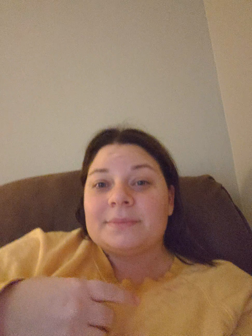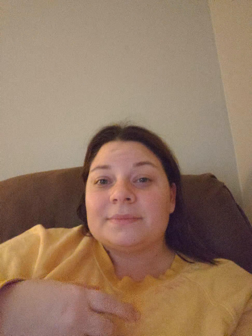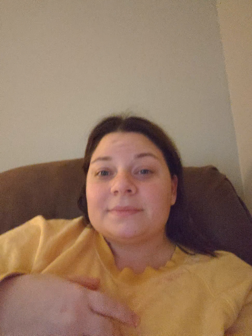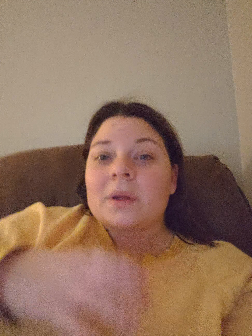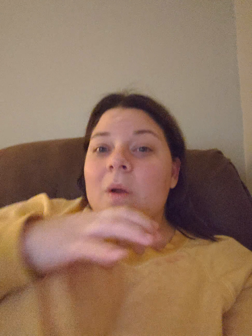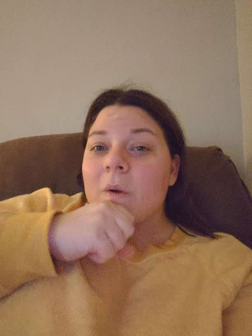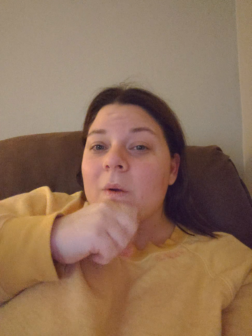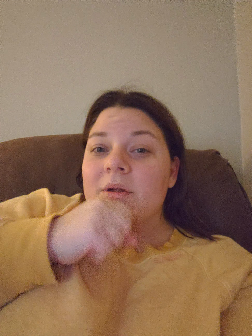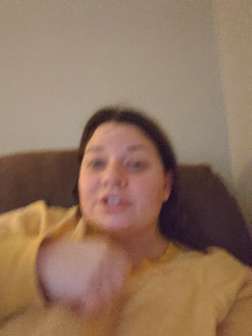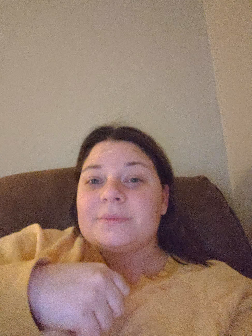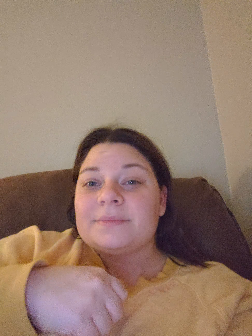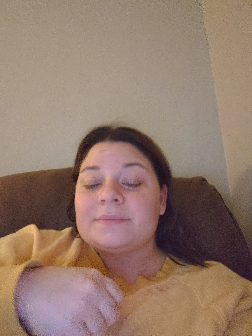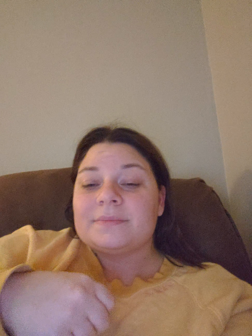orange